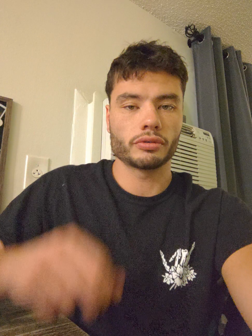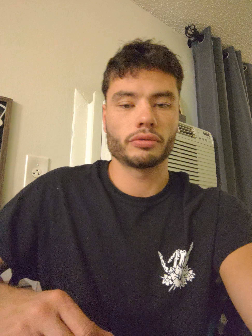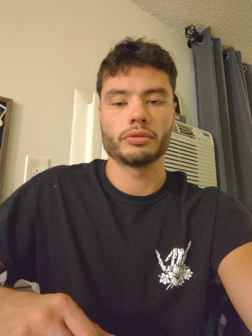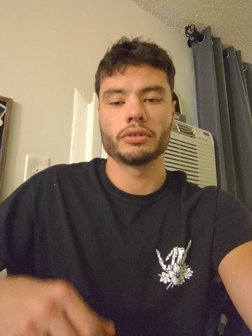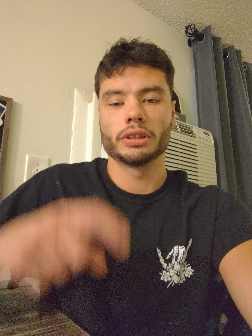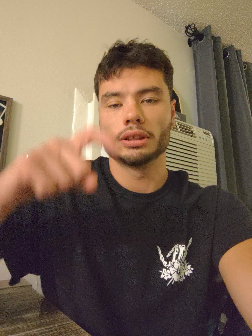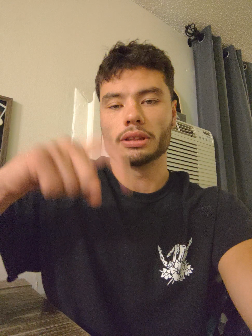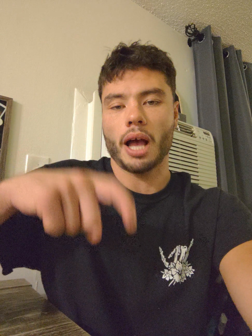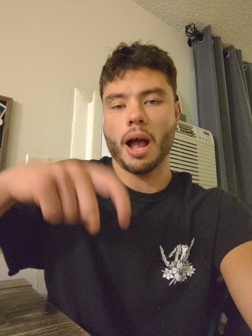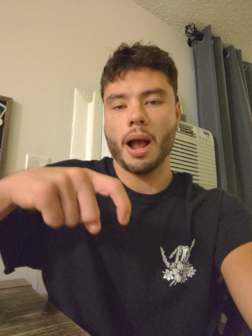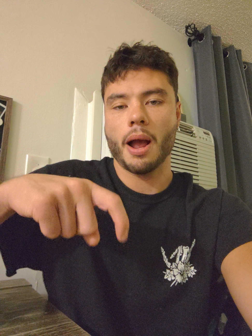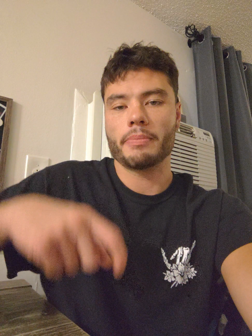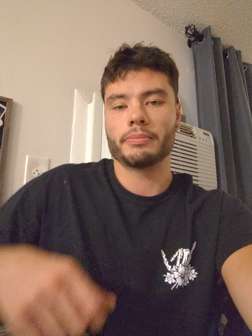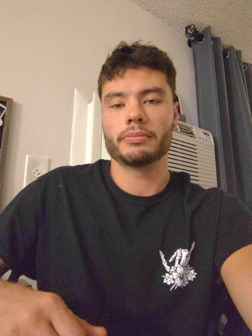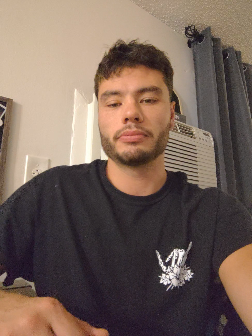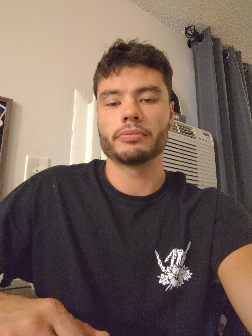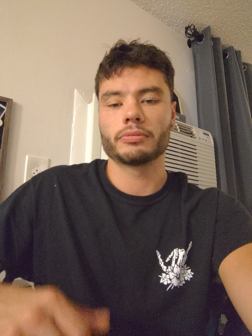time